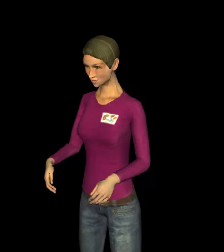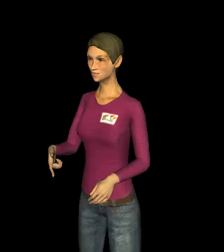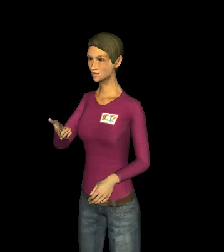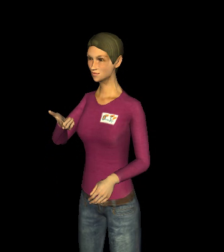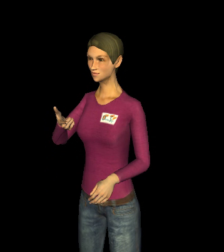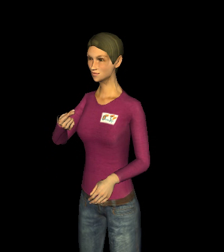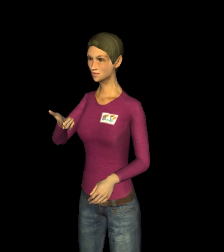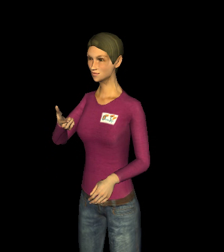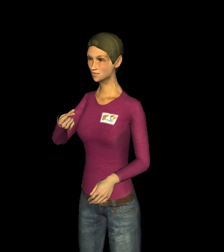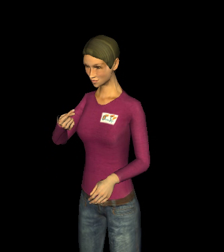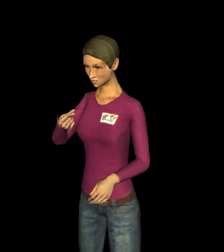زوج